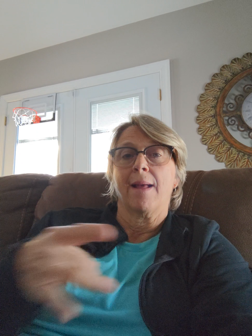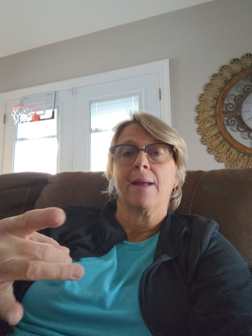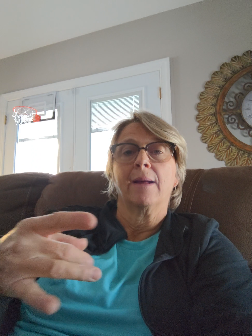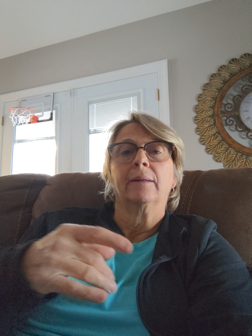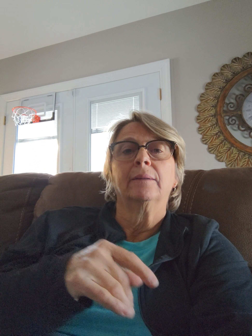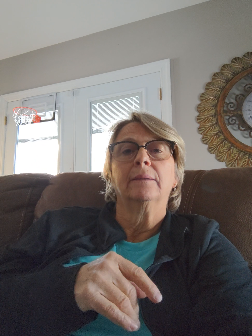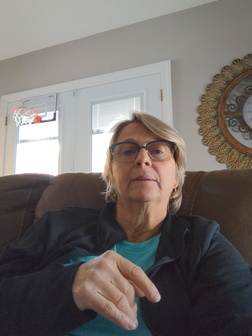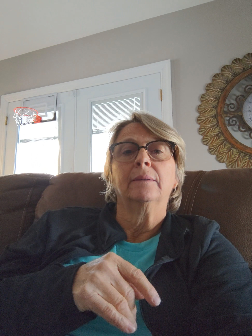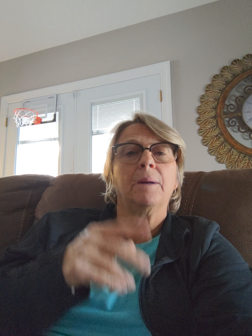like